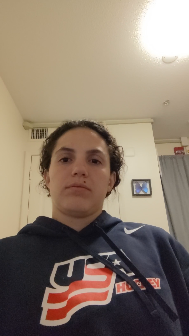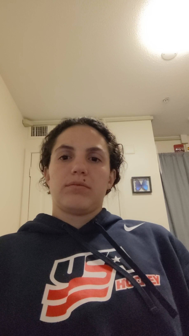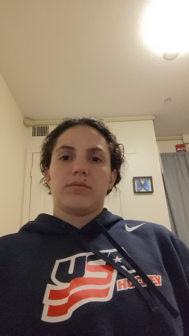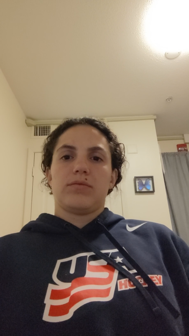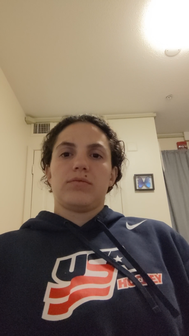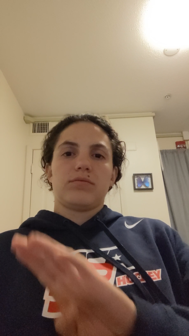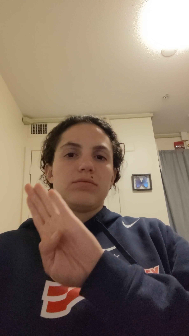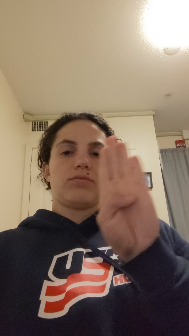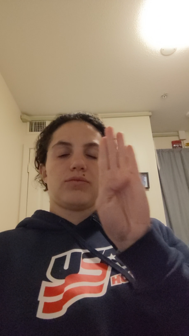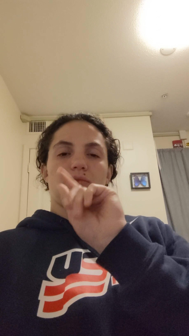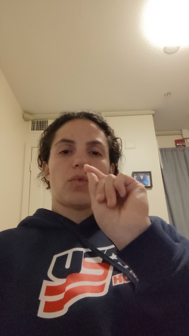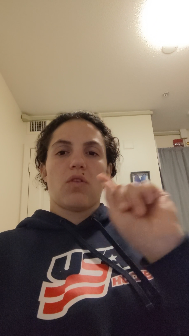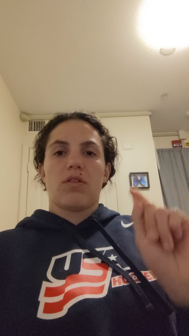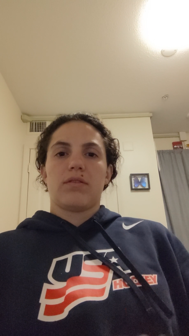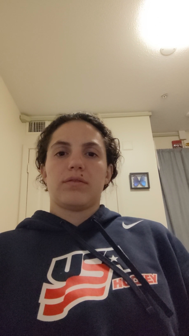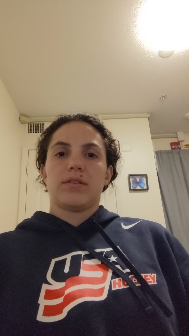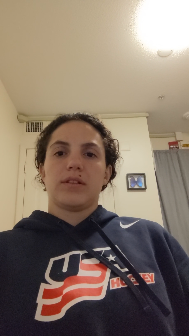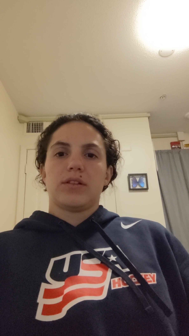chalk